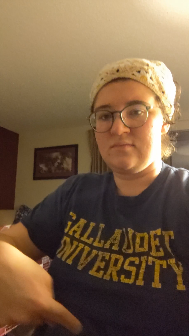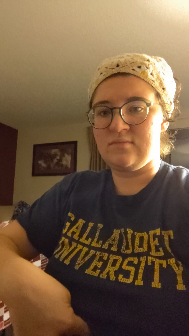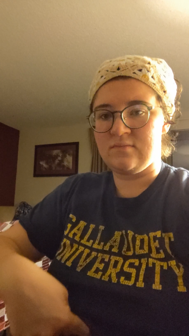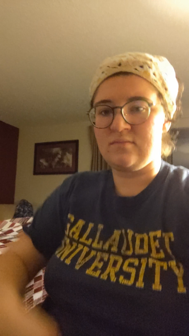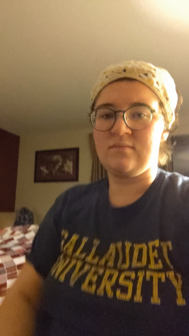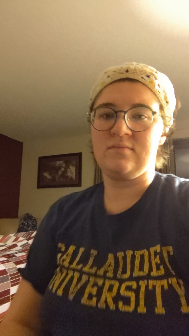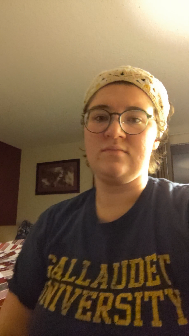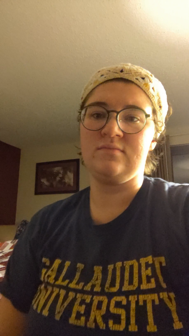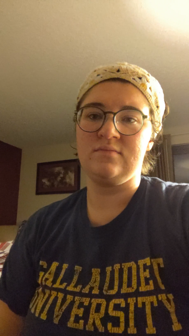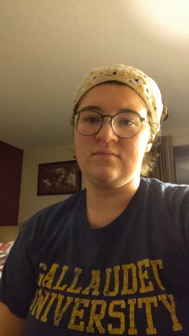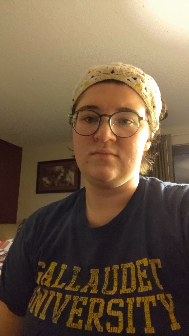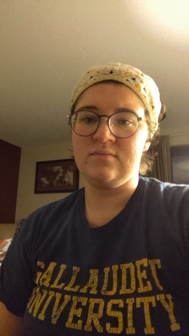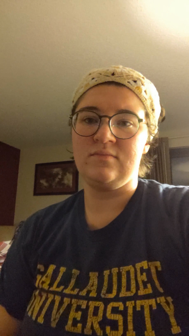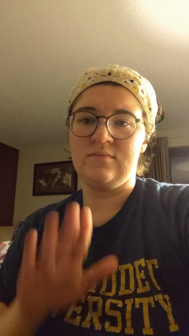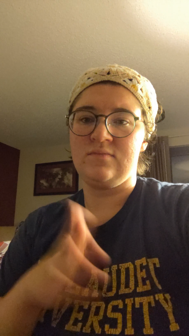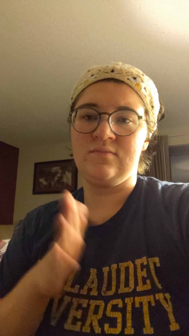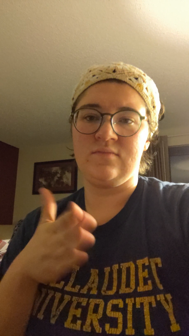cook